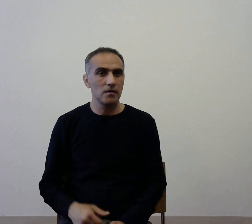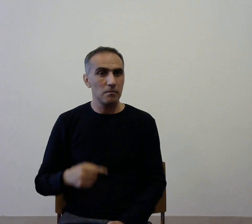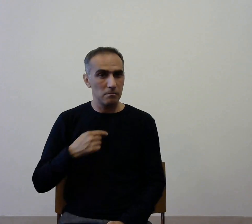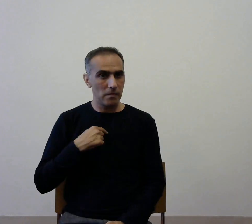mən